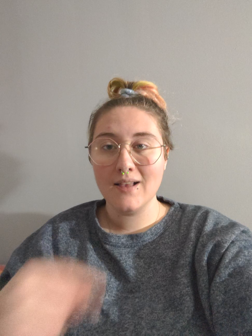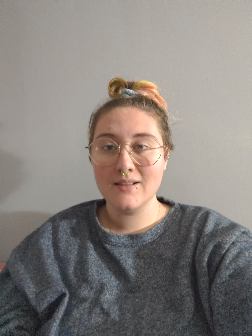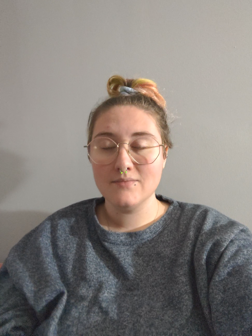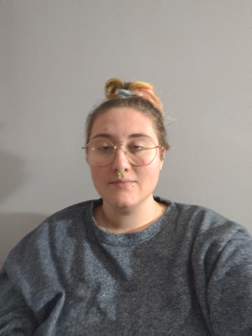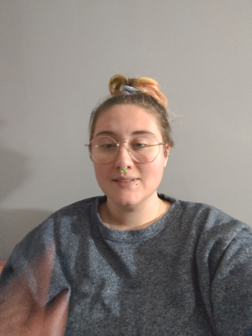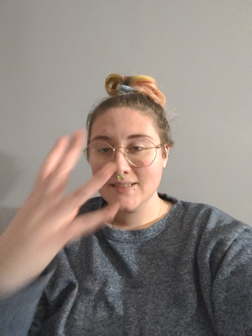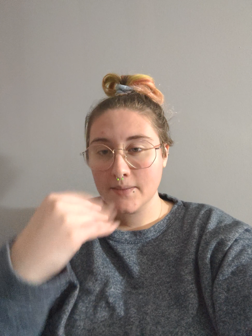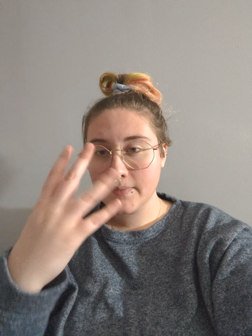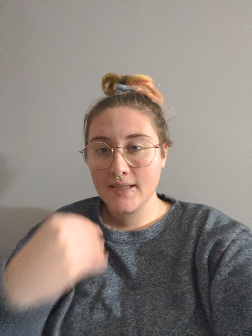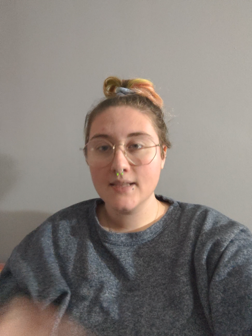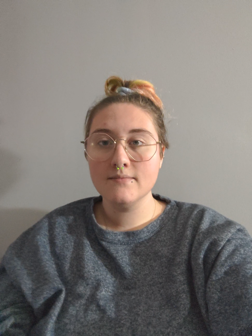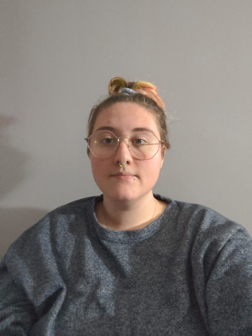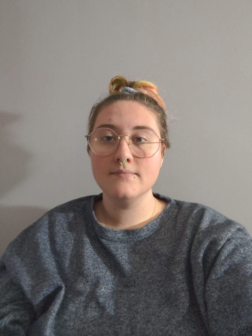sleepy